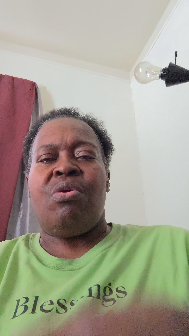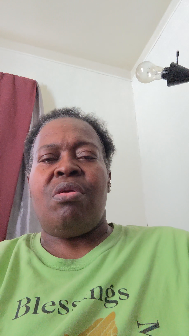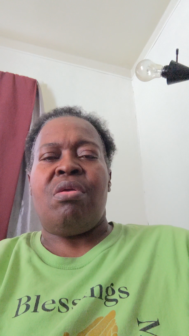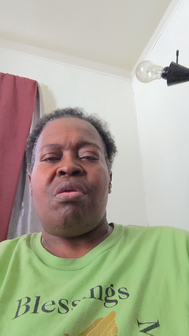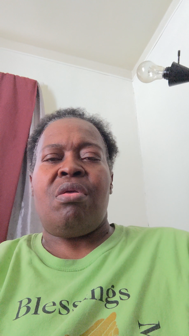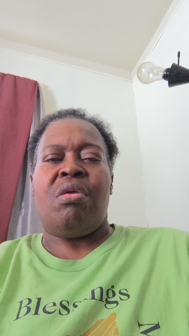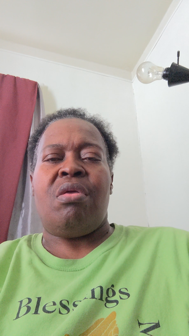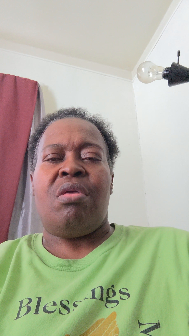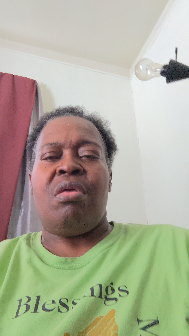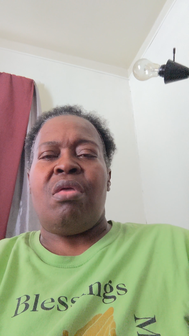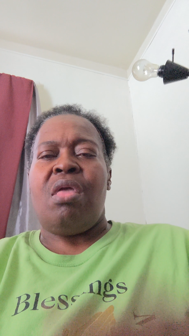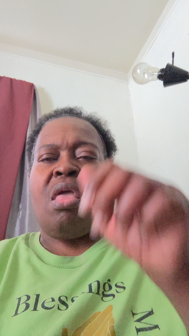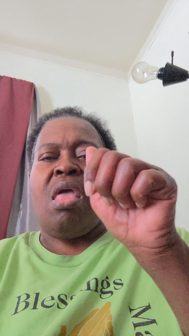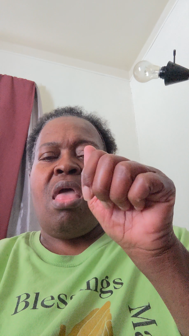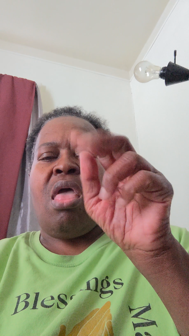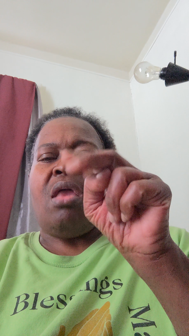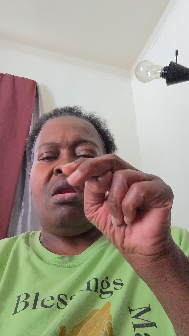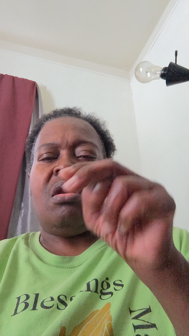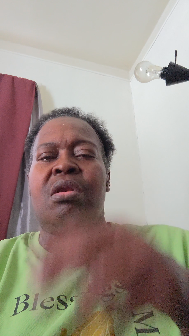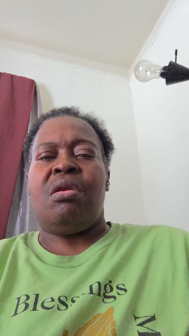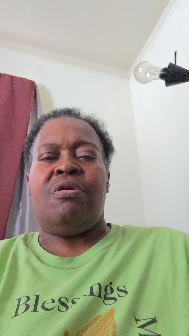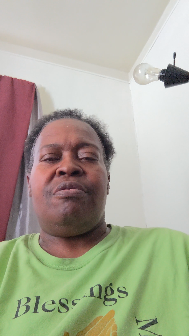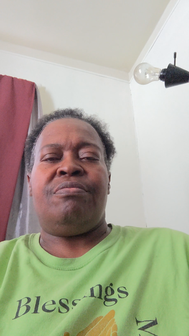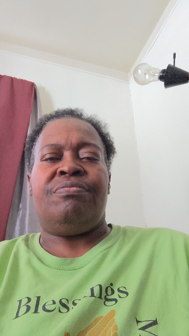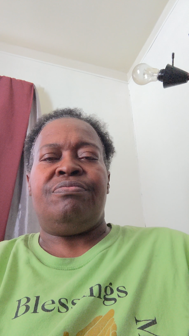an